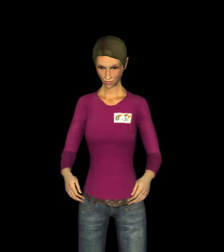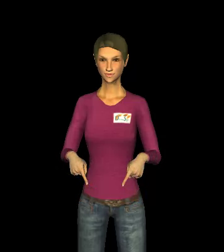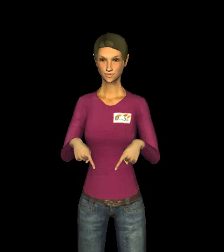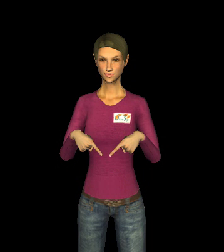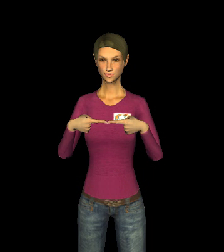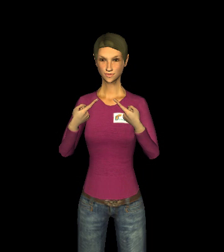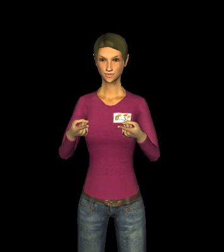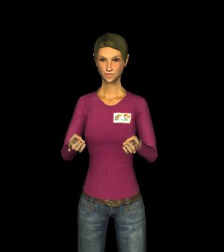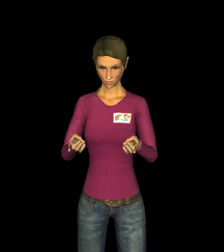يذهب